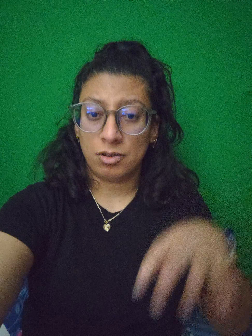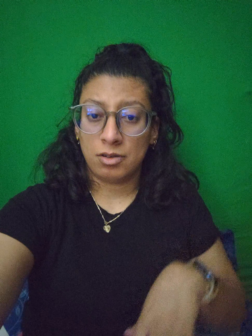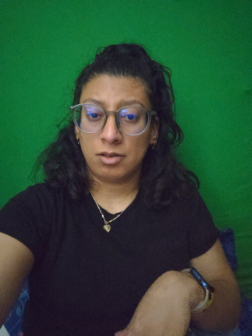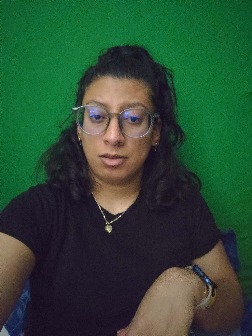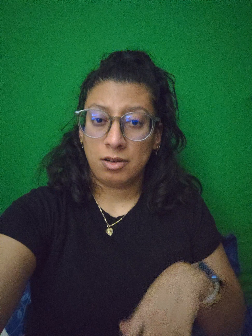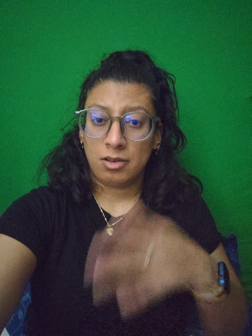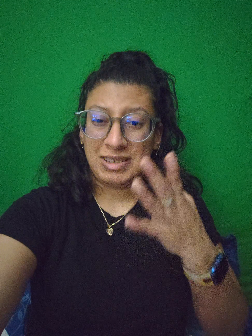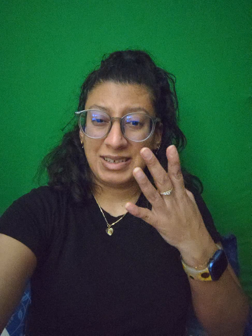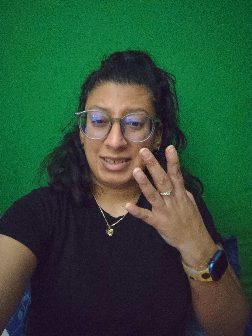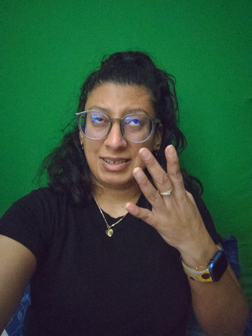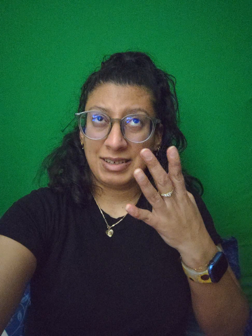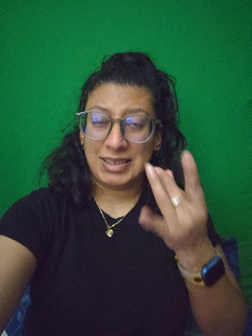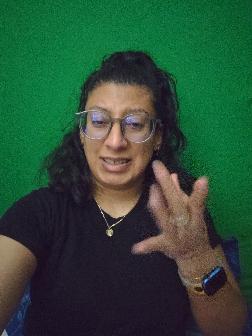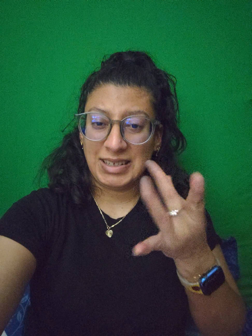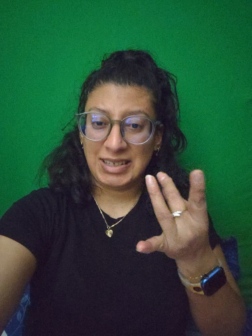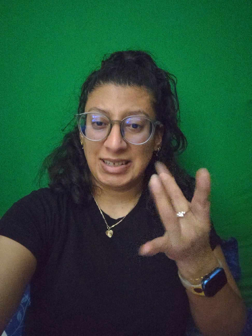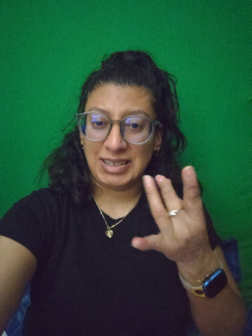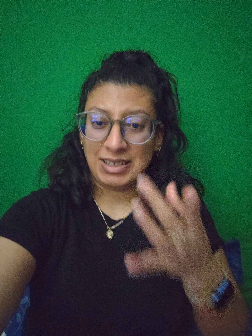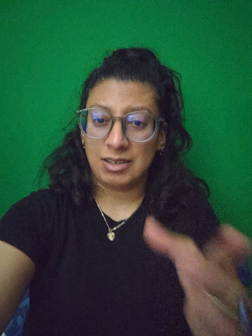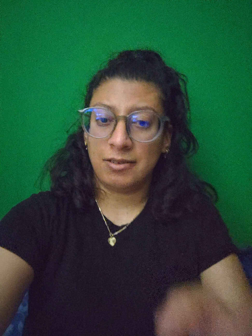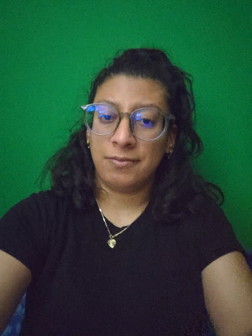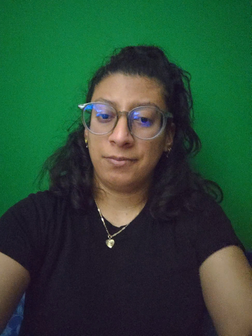sticky